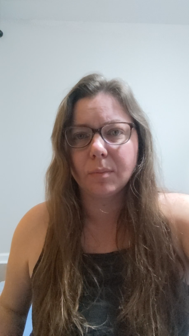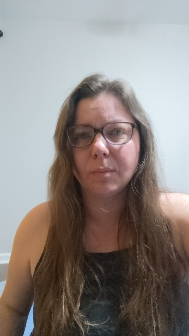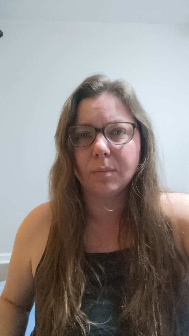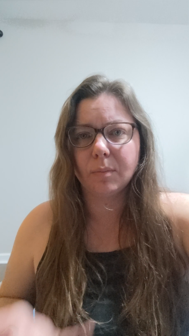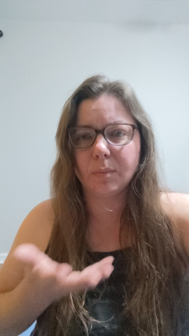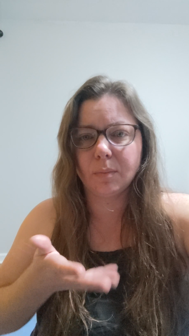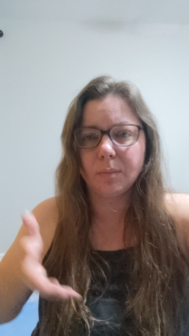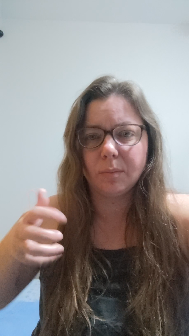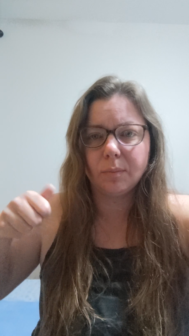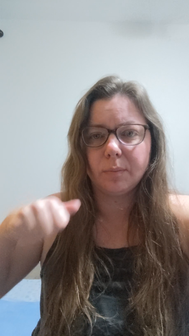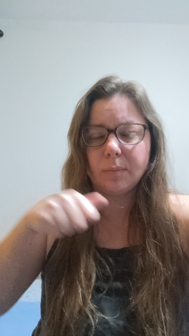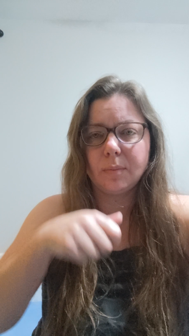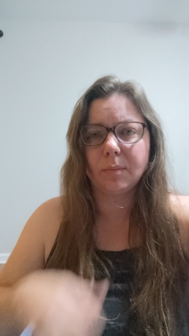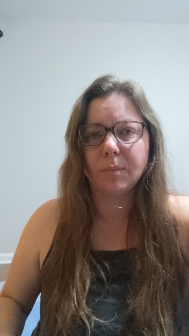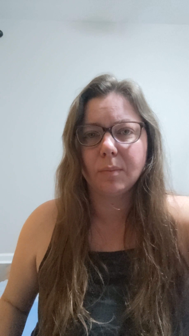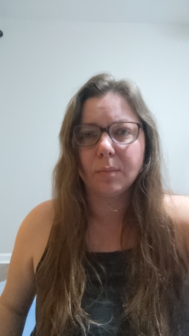basket